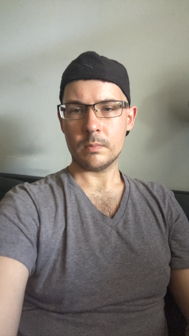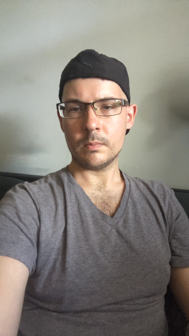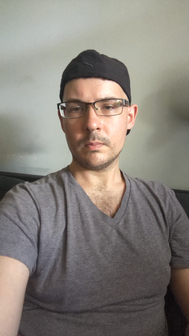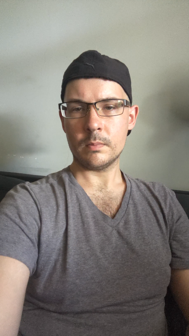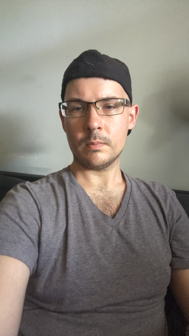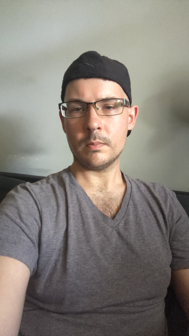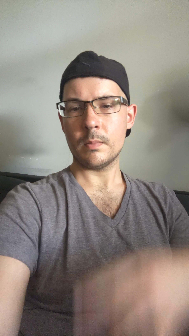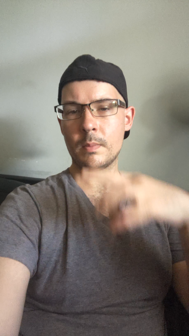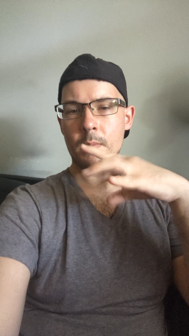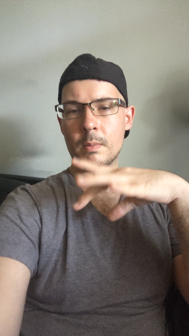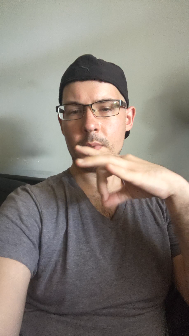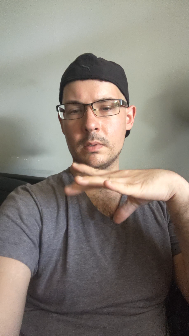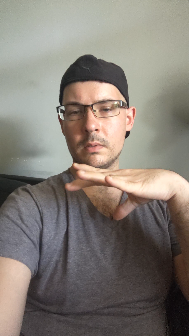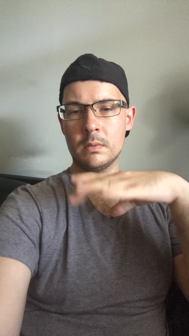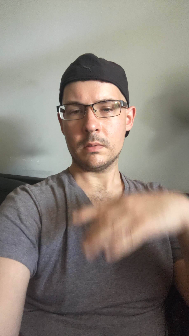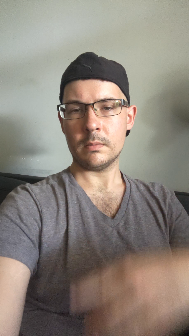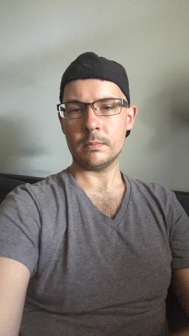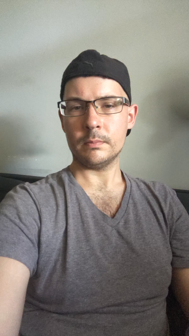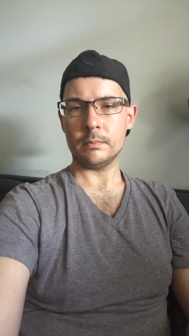pumpkin